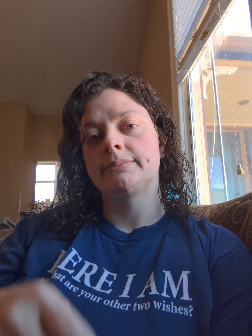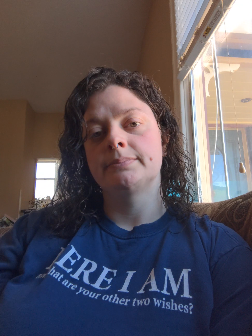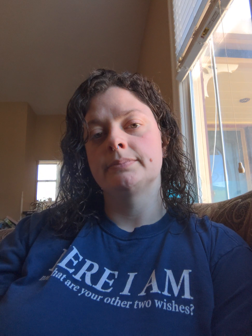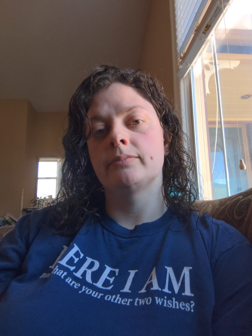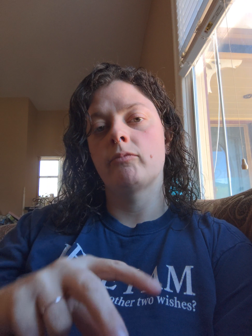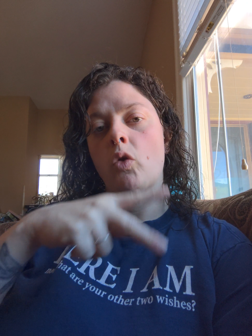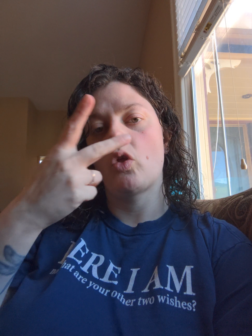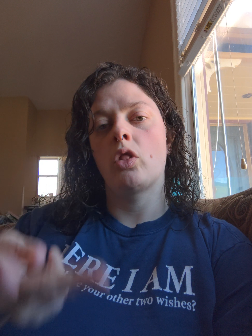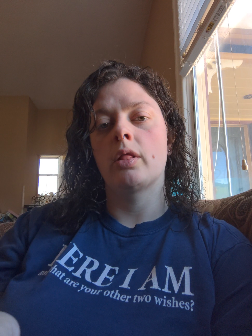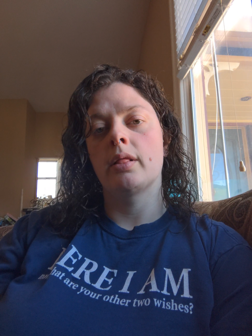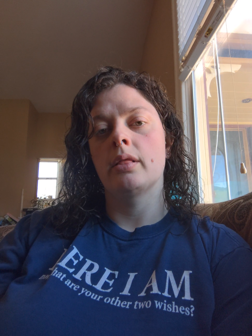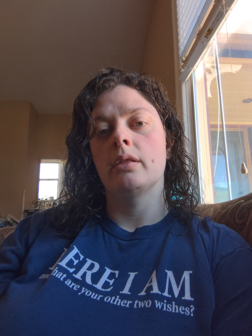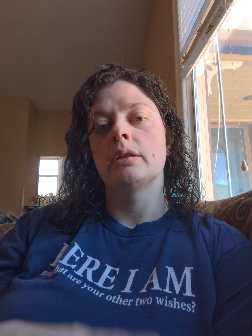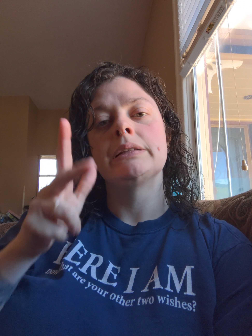fall